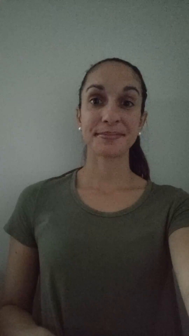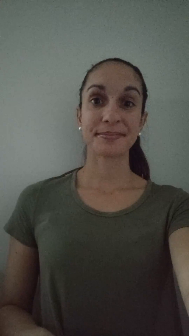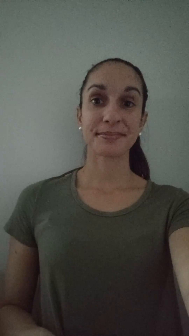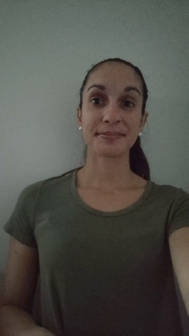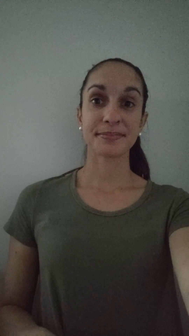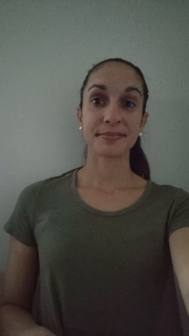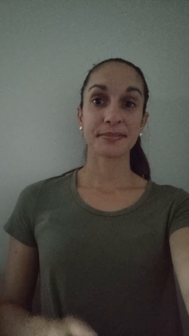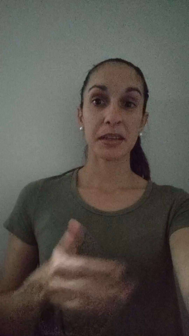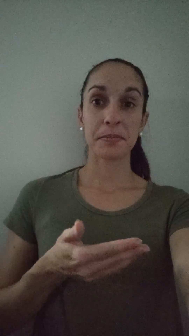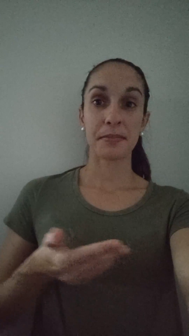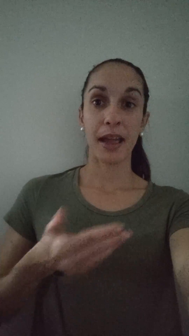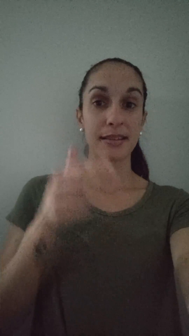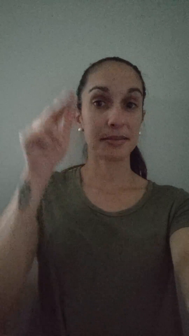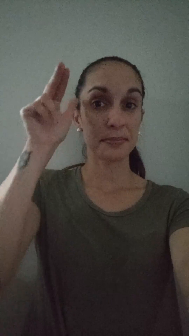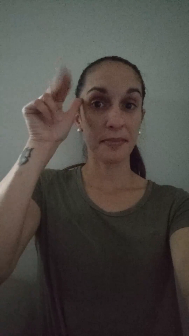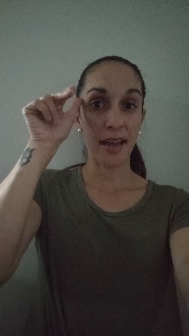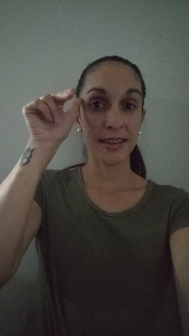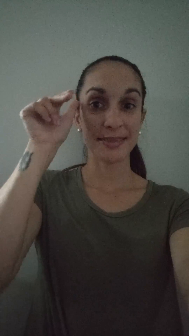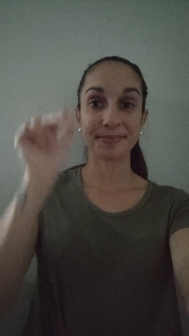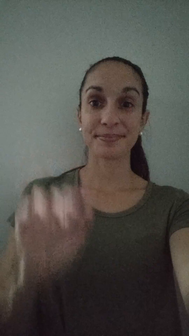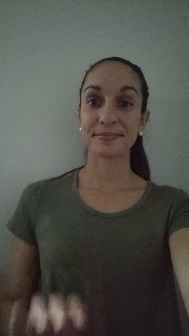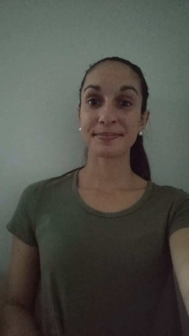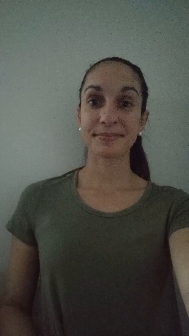pony